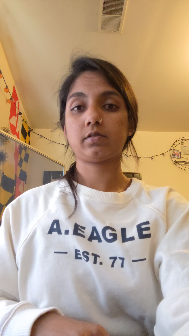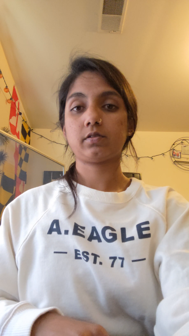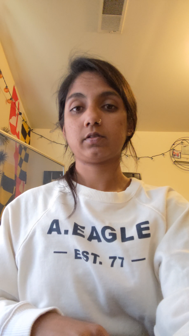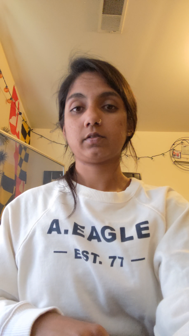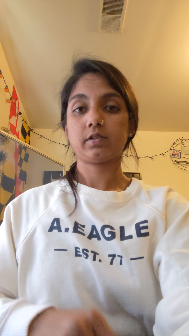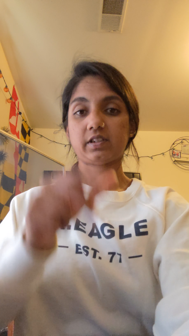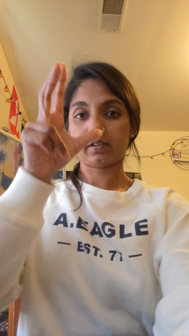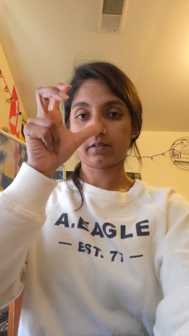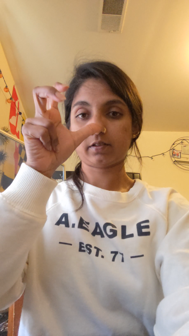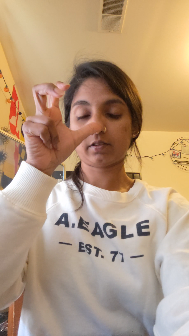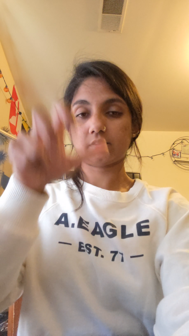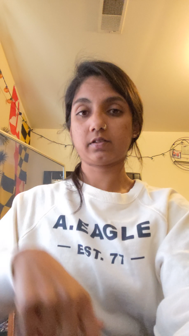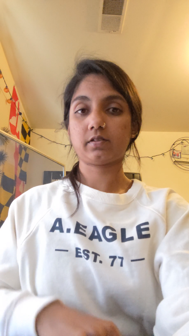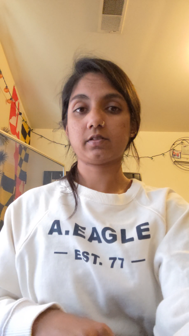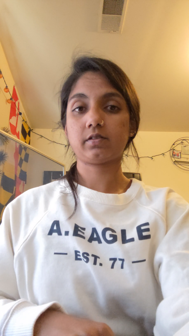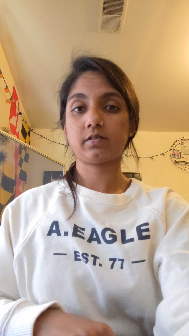ant